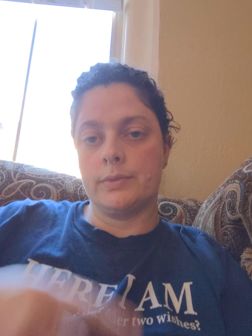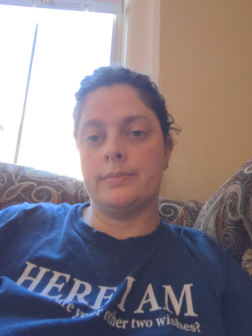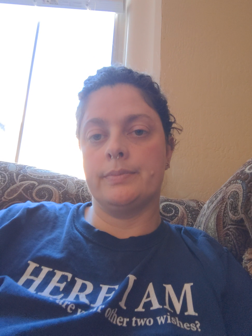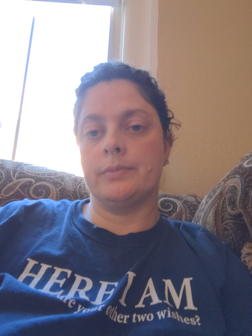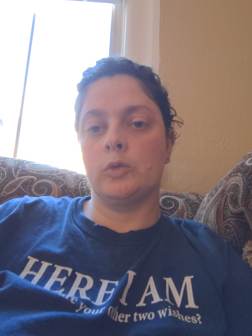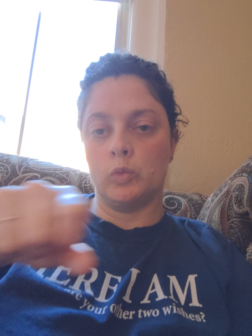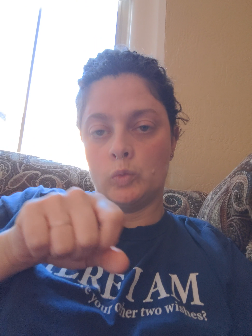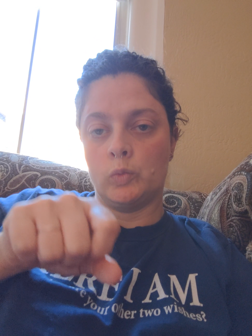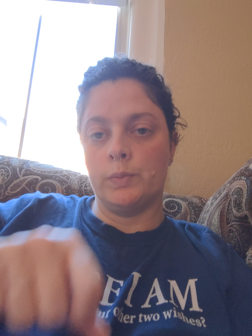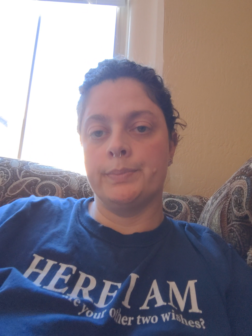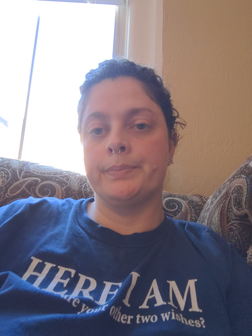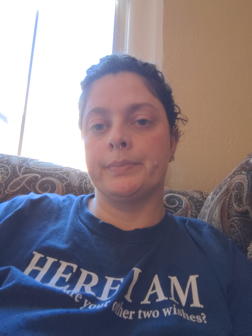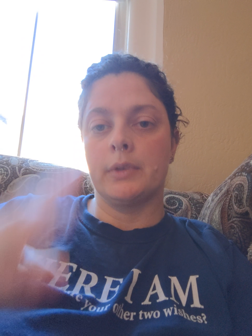shoe